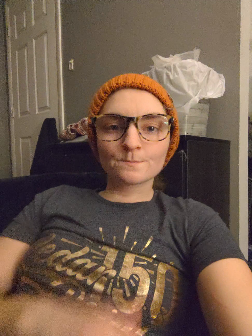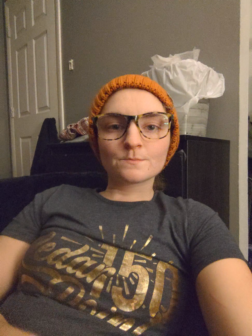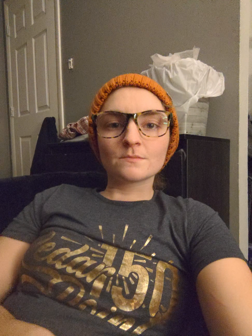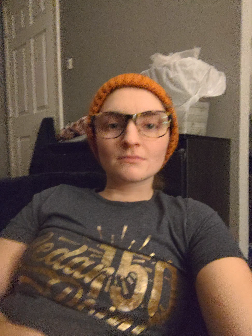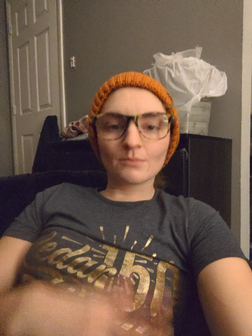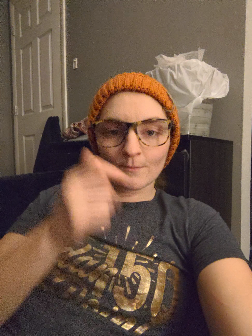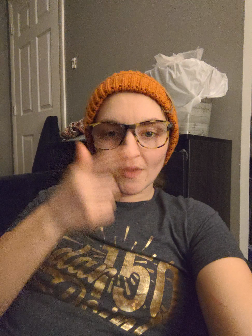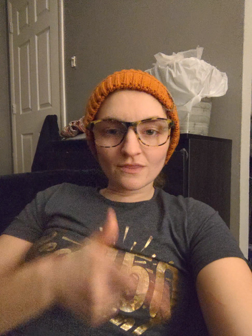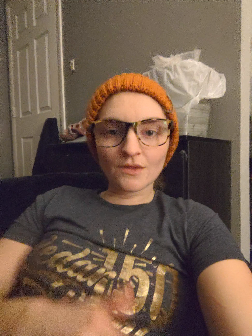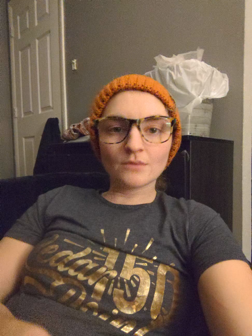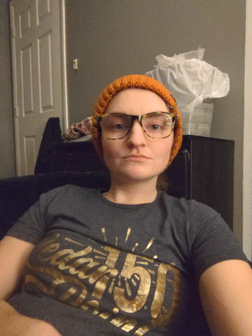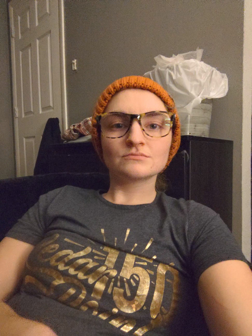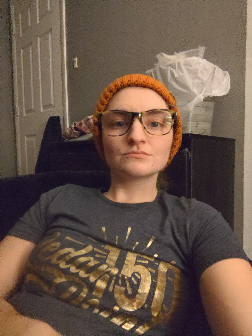brother